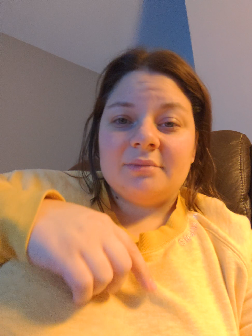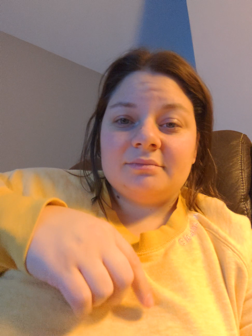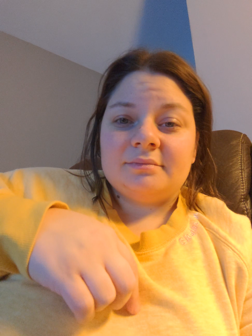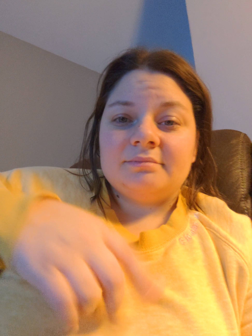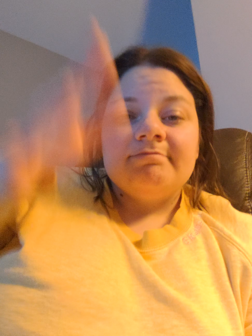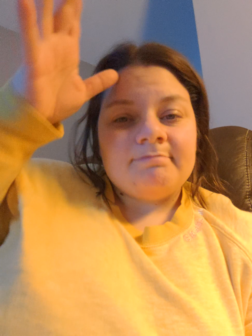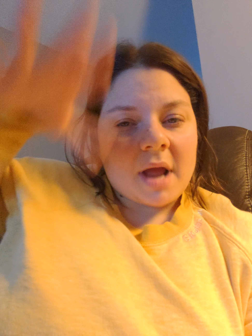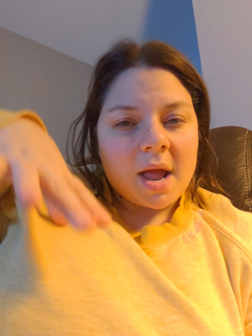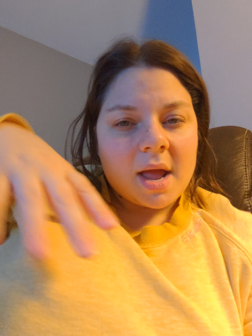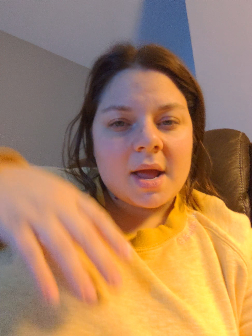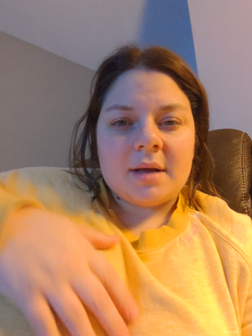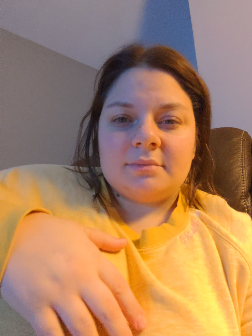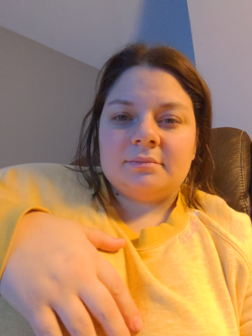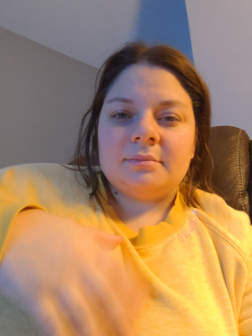man